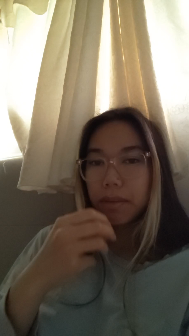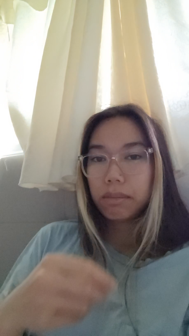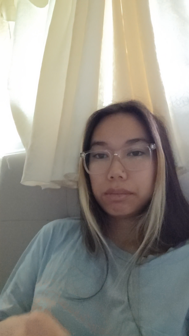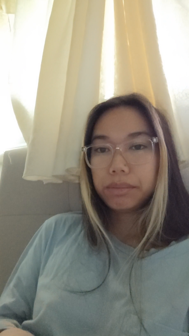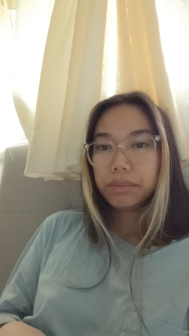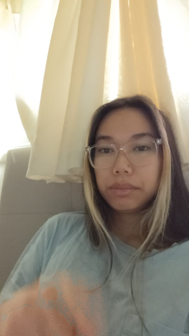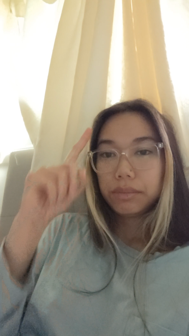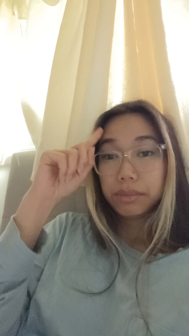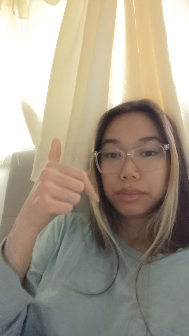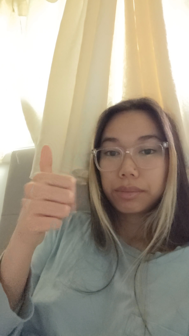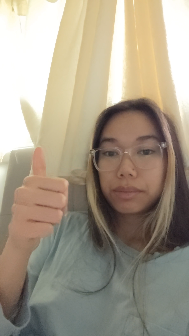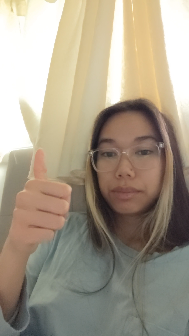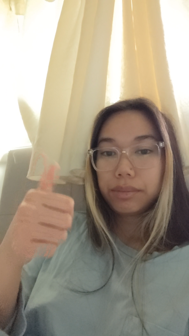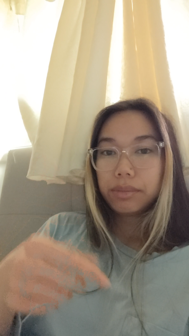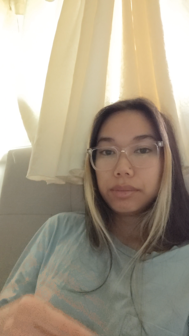dime